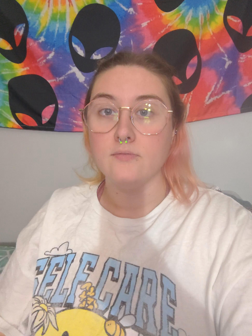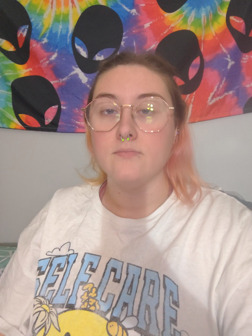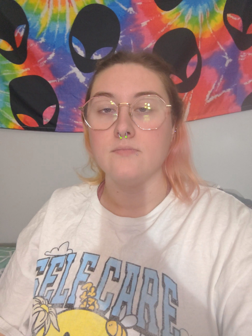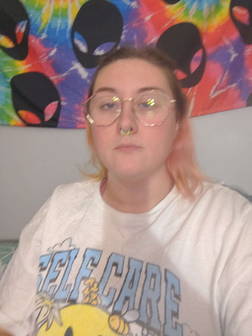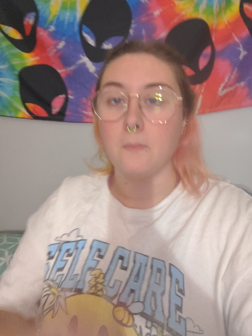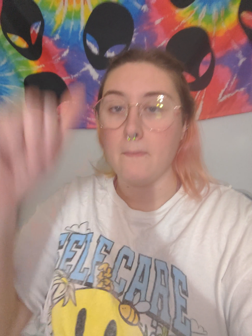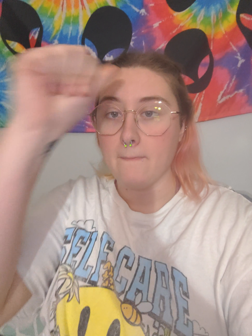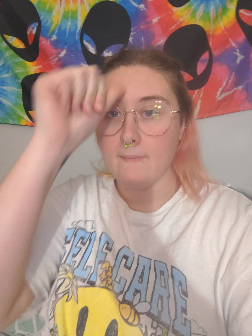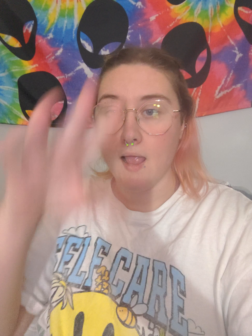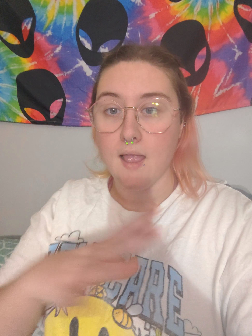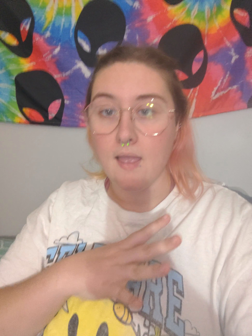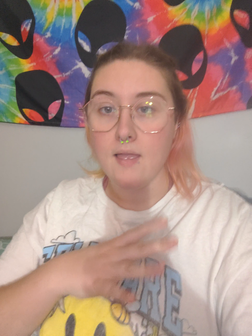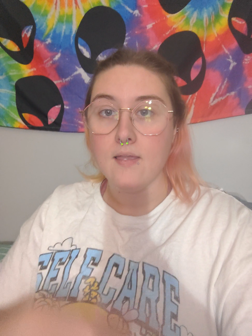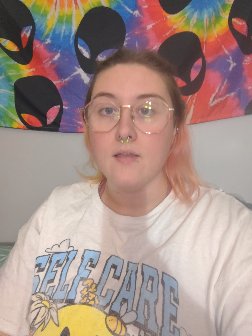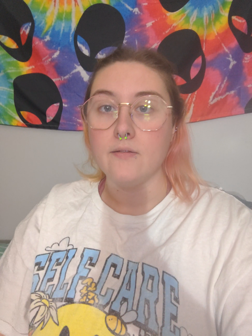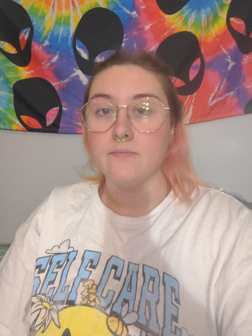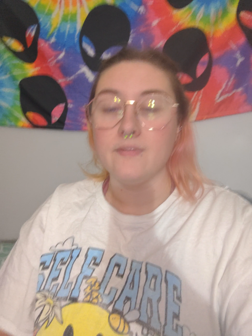man